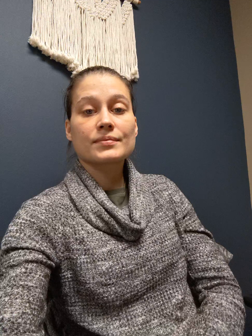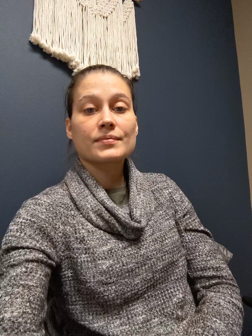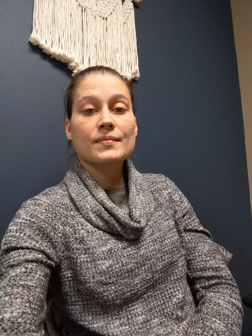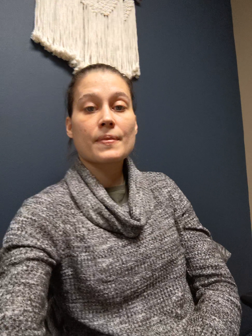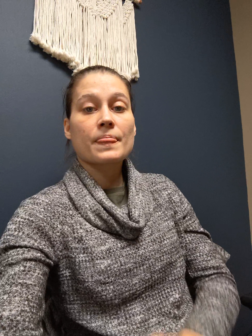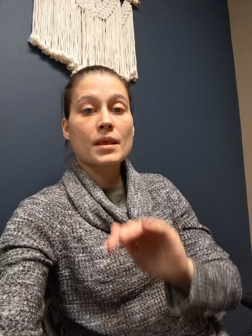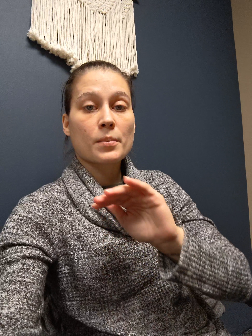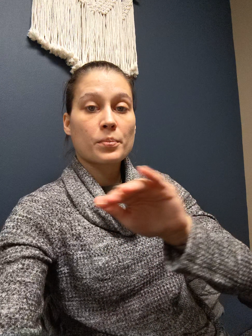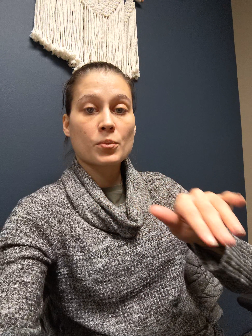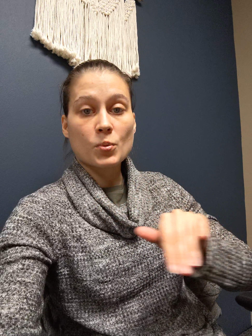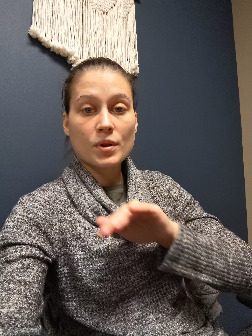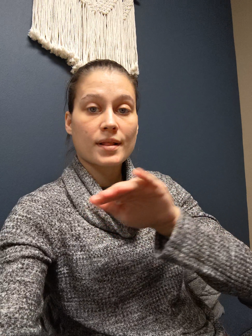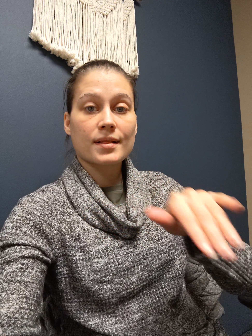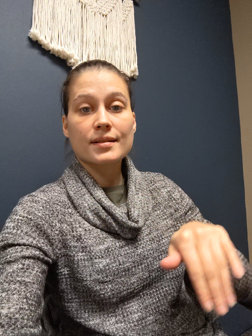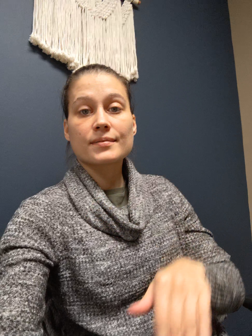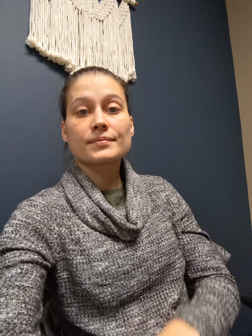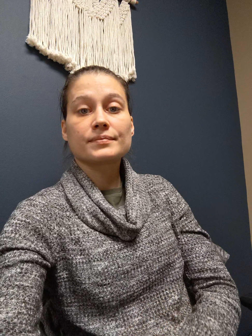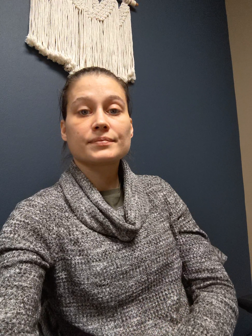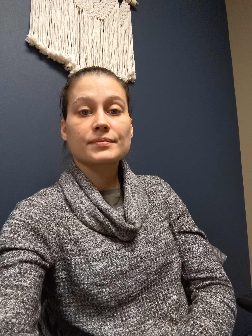pool